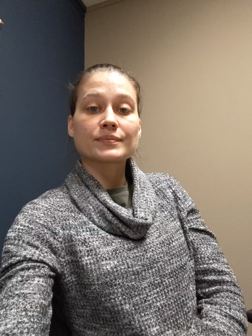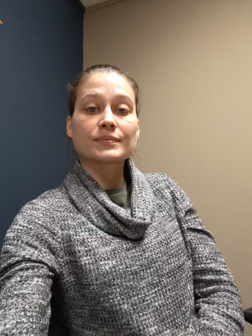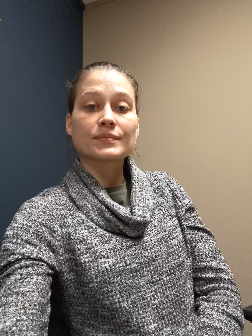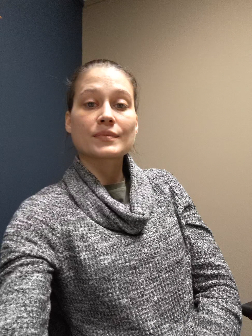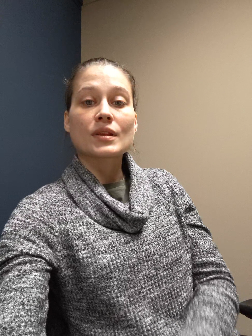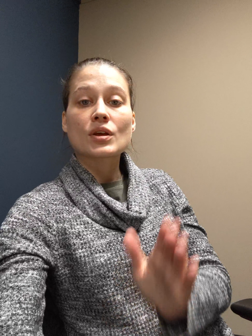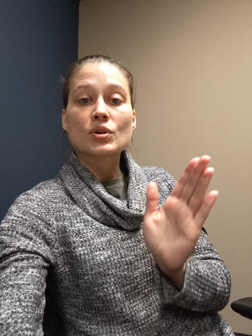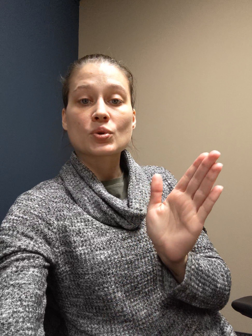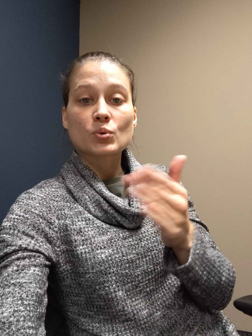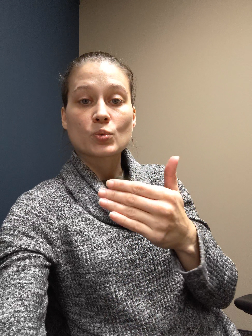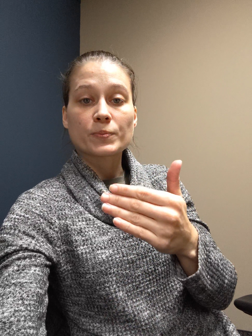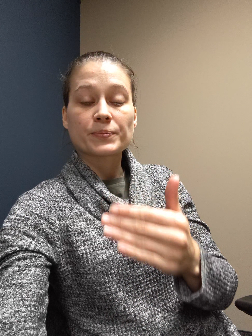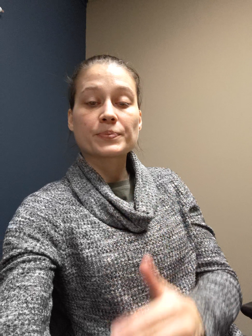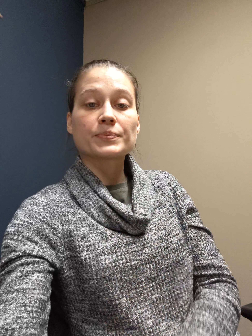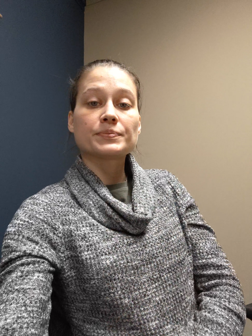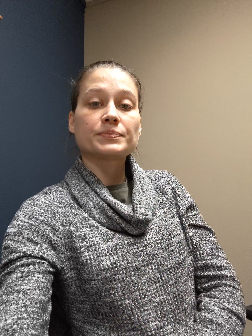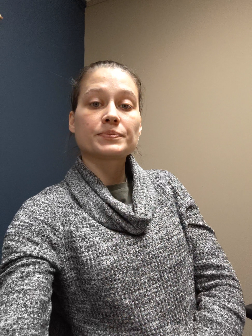room